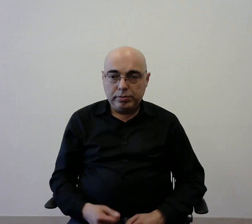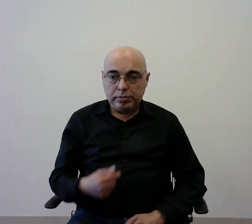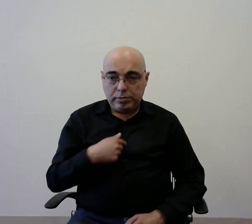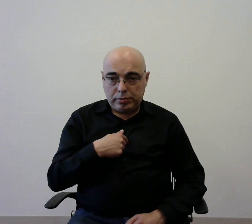mən